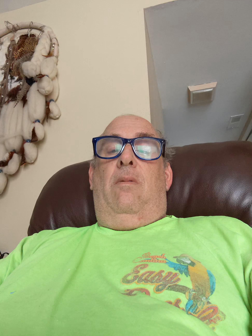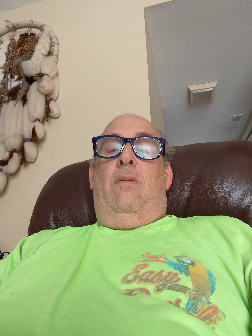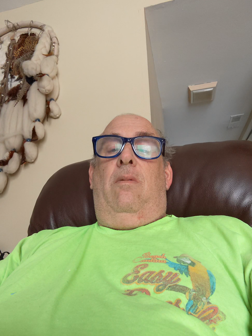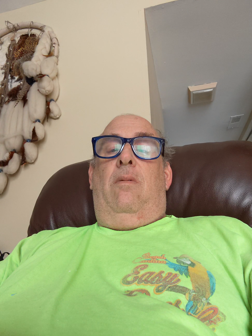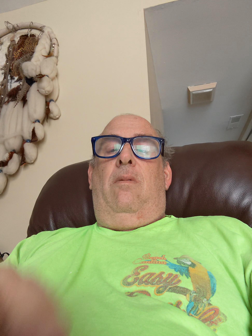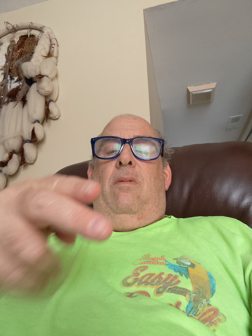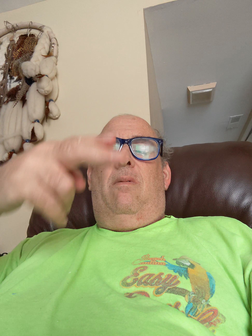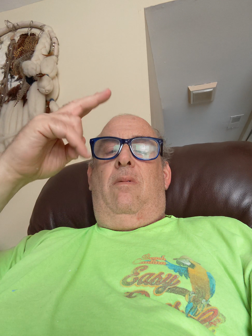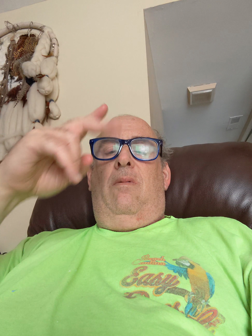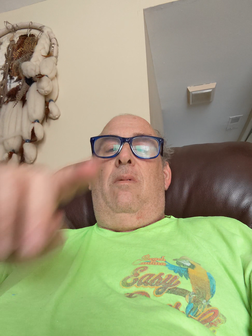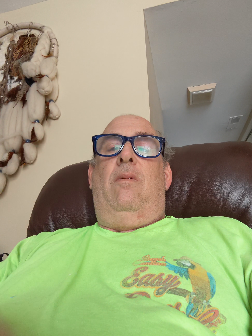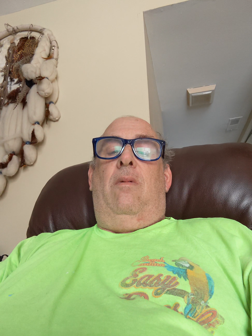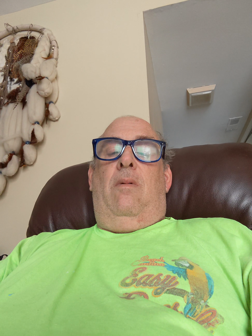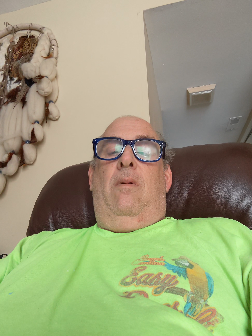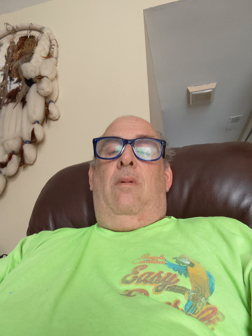high